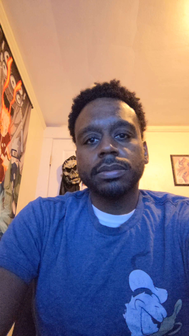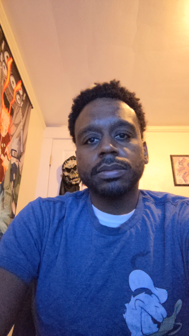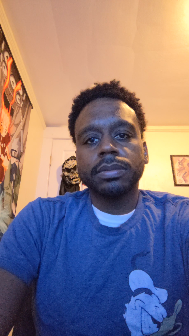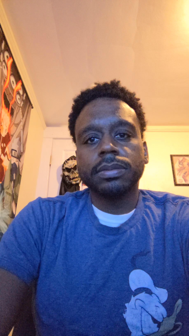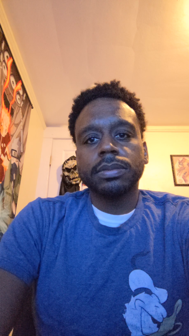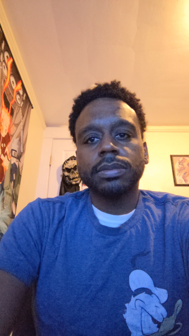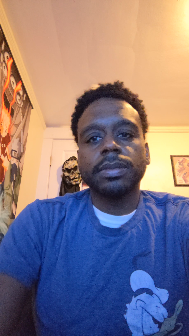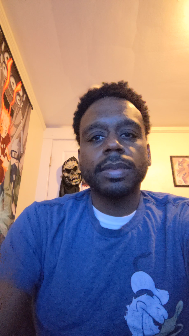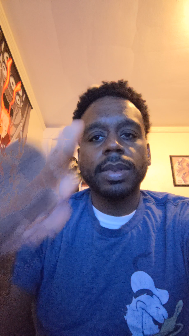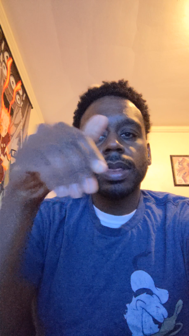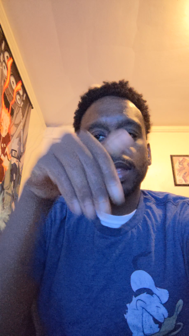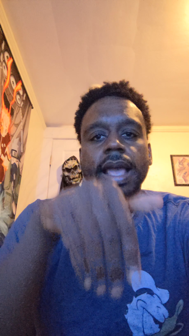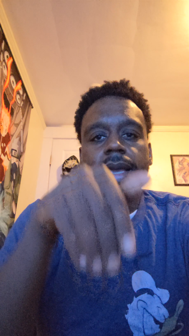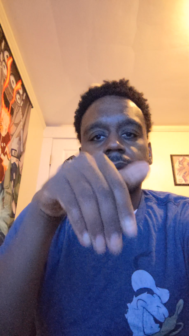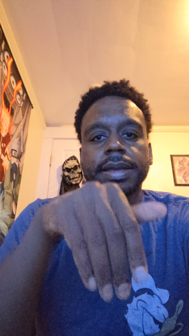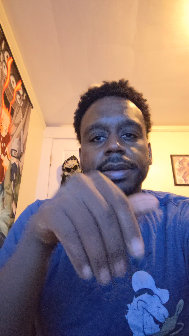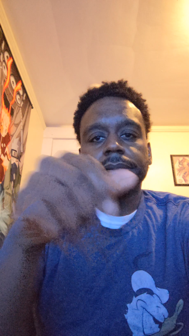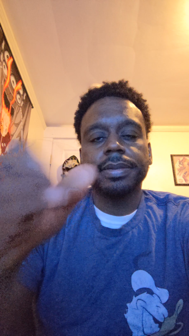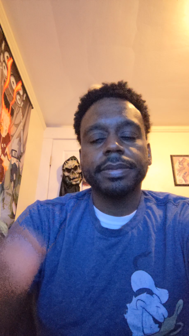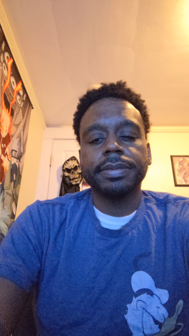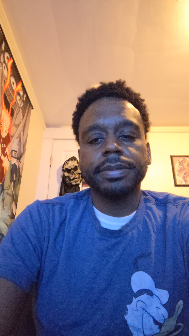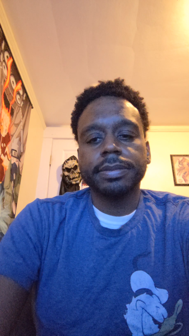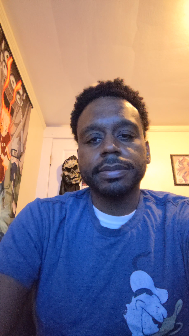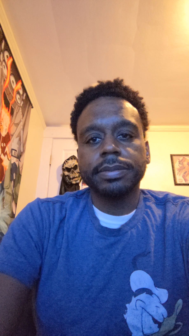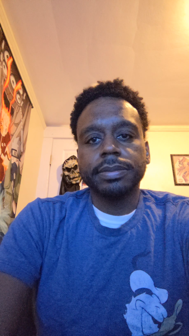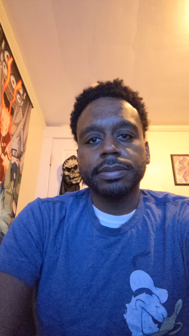night night